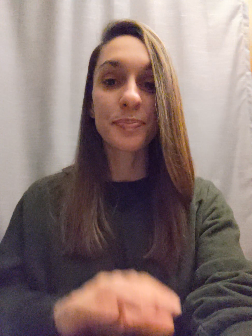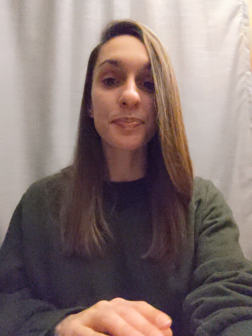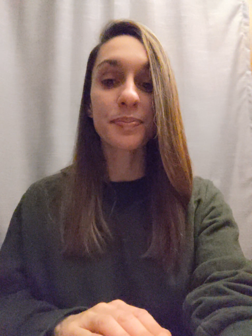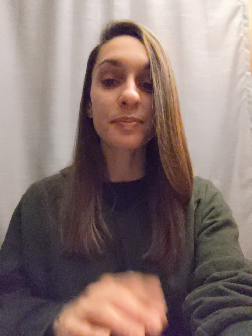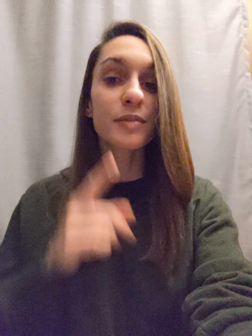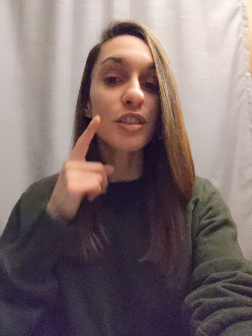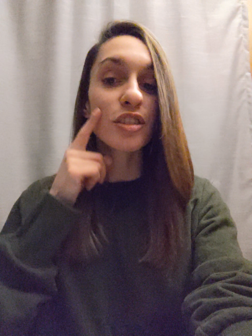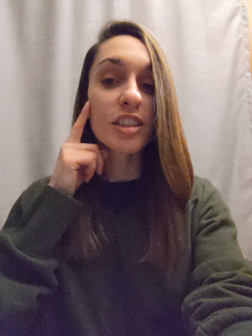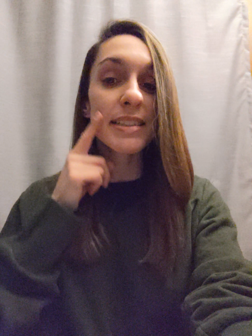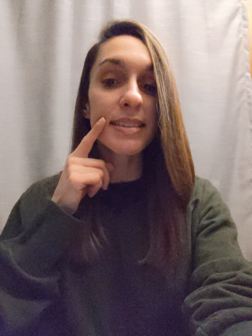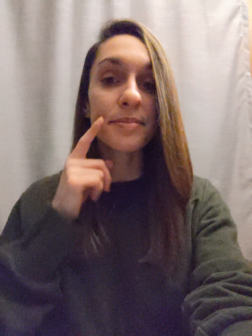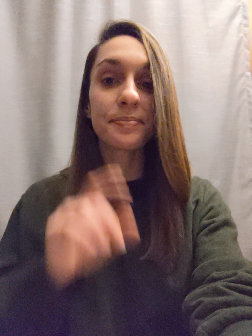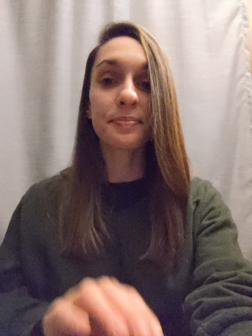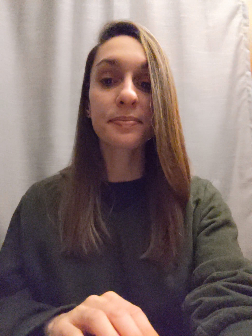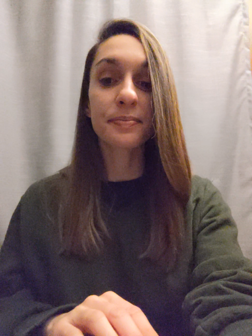cheek